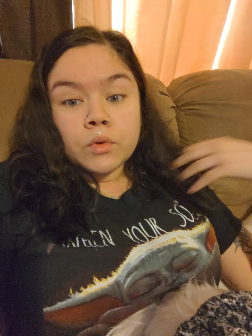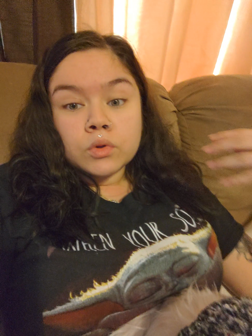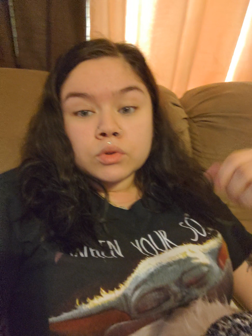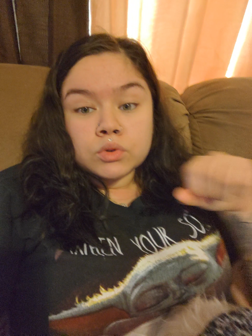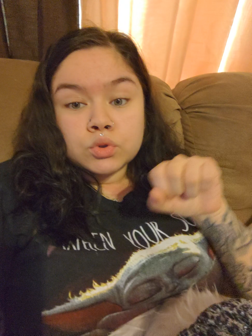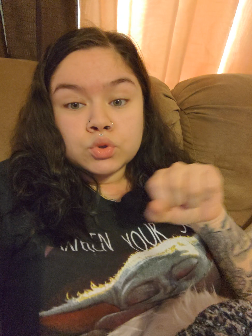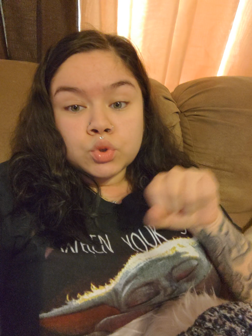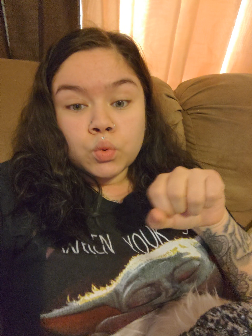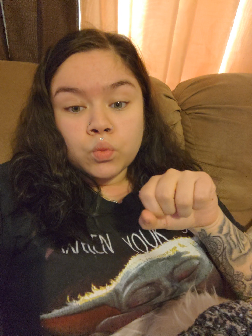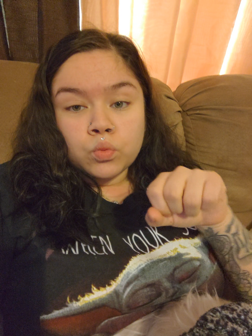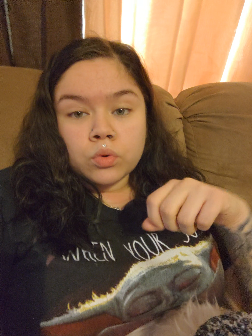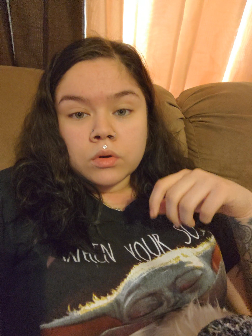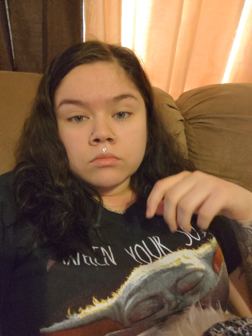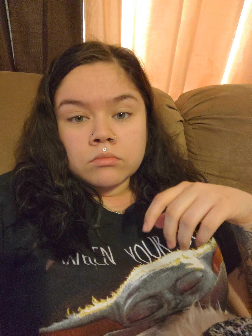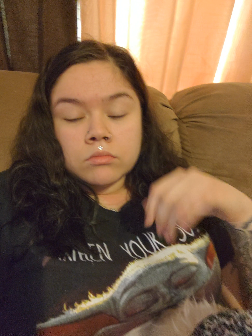shoe